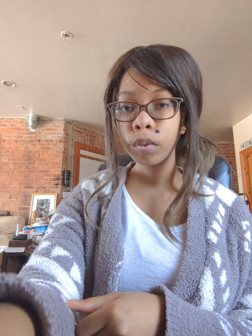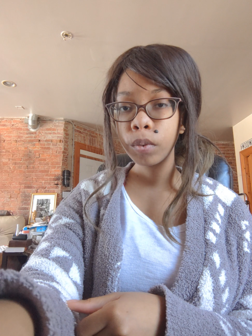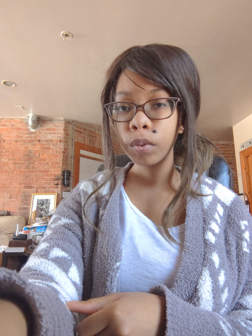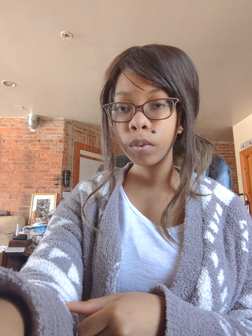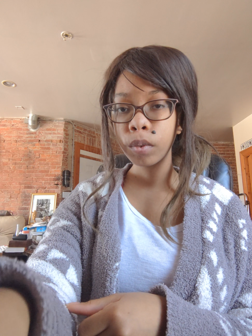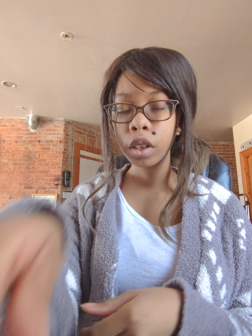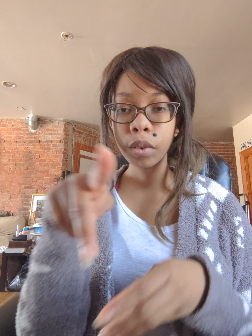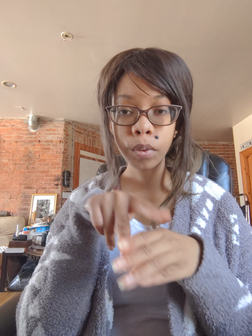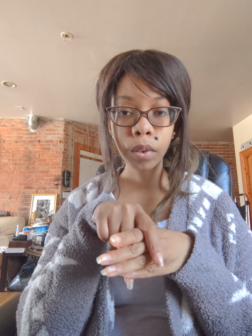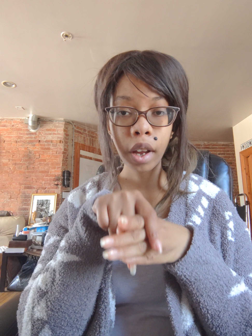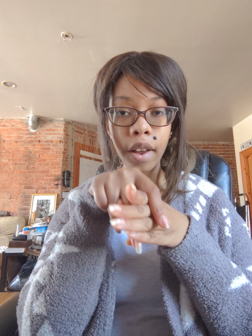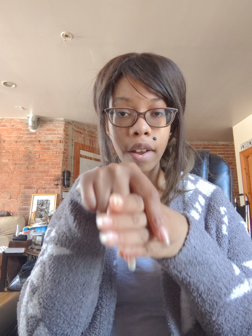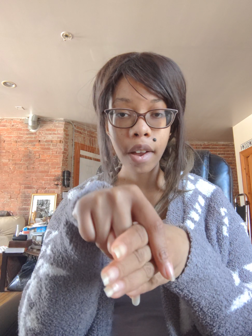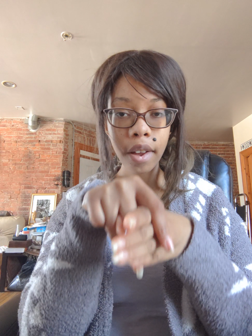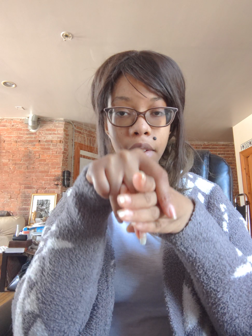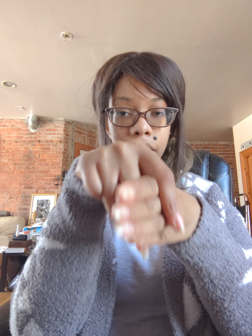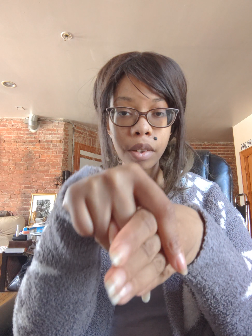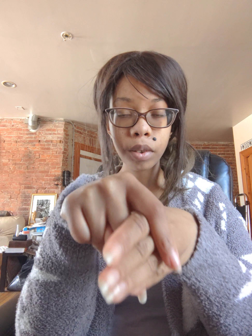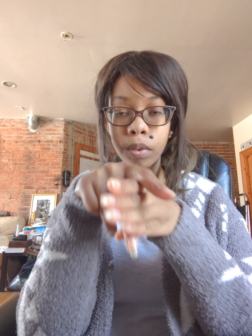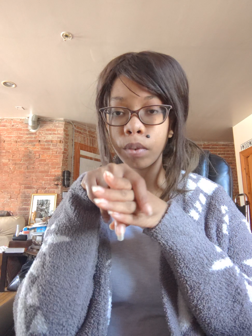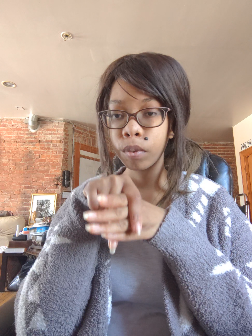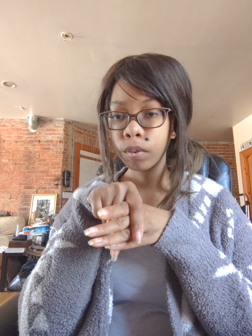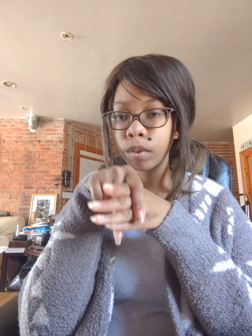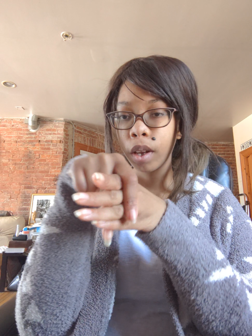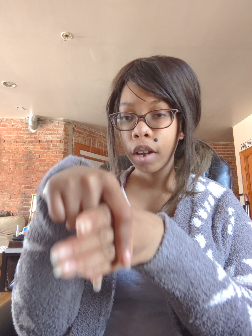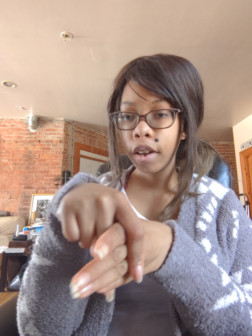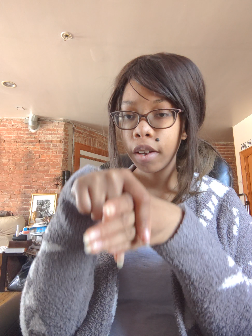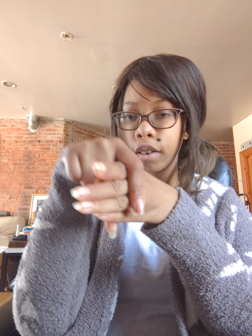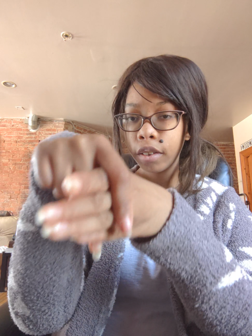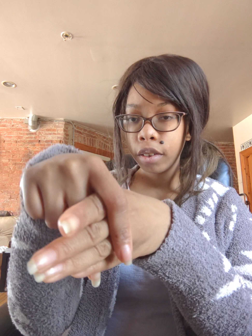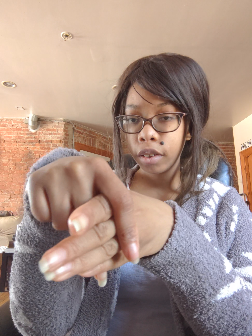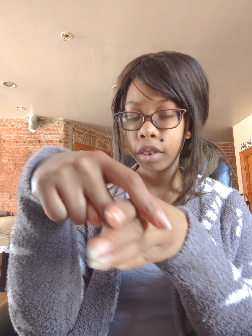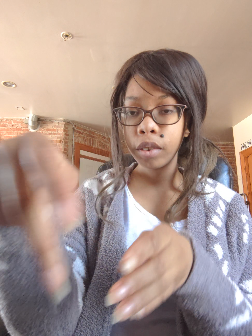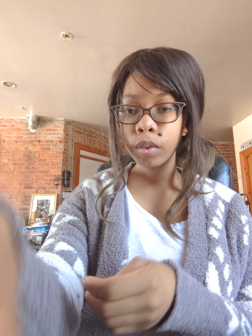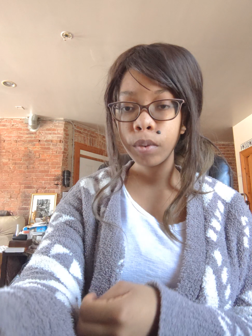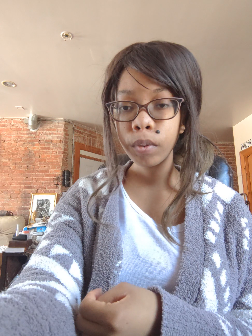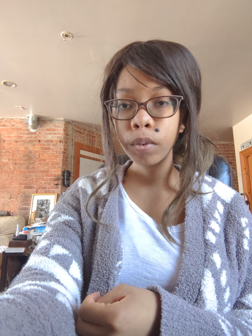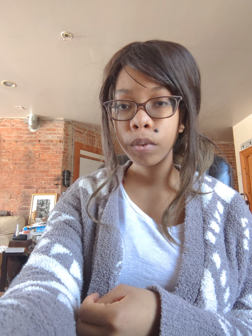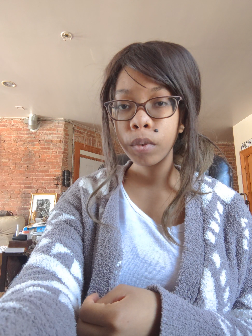ride